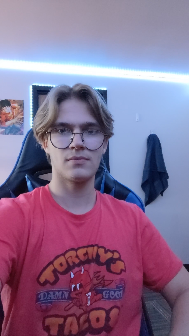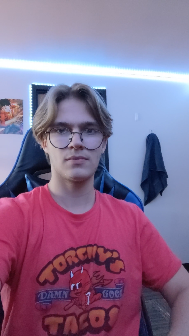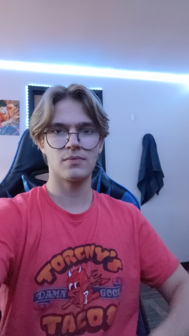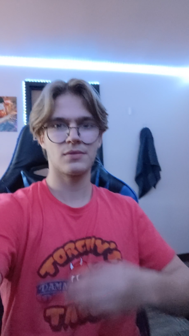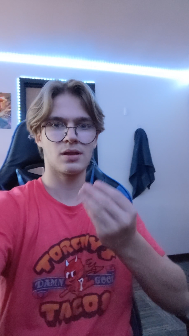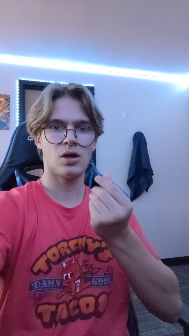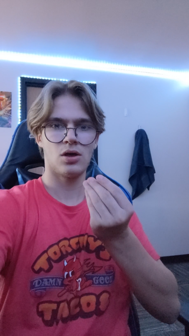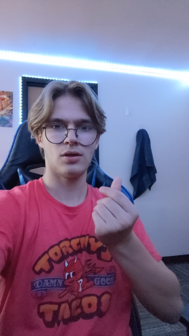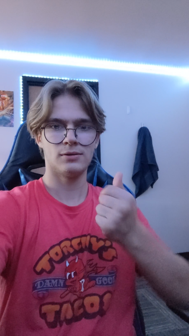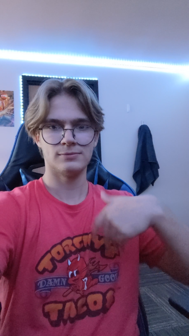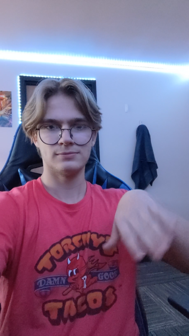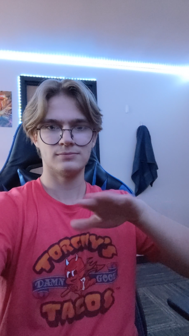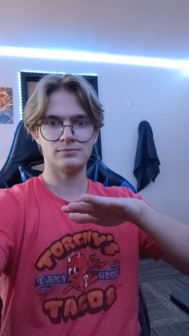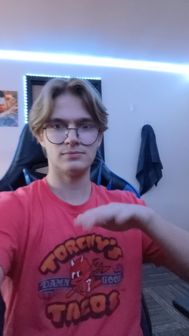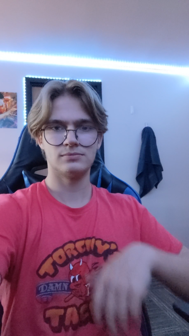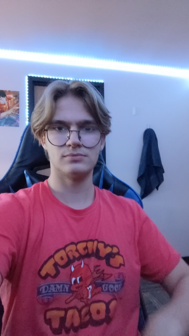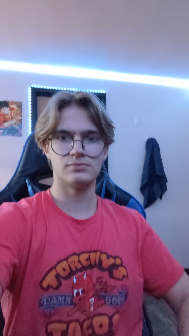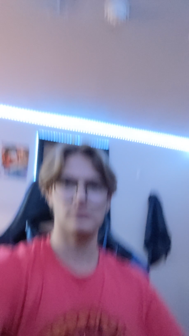garden